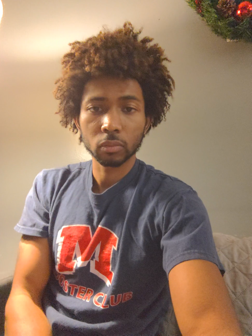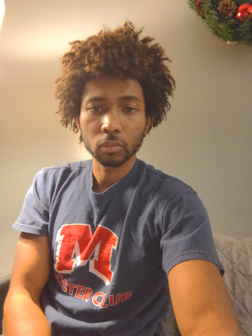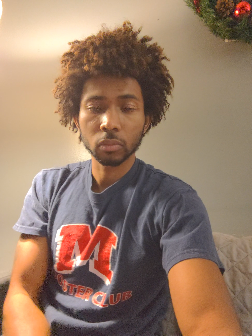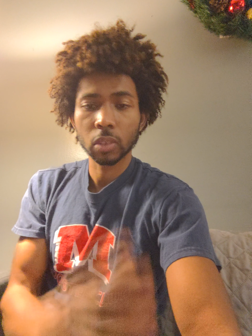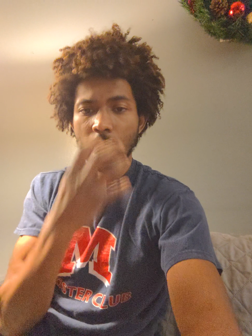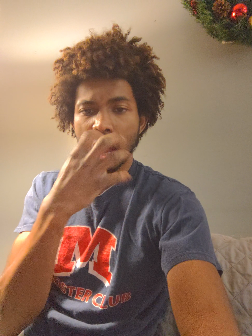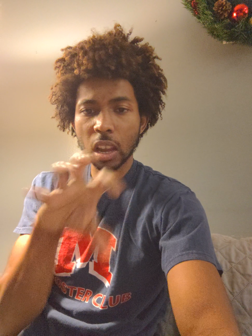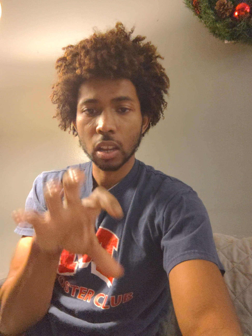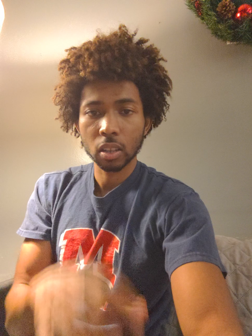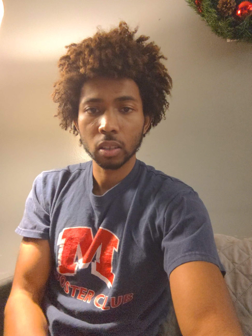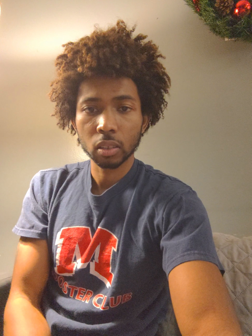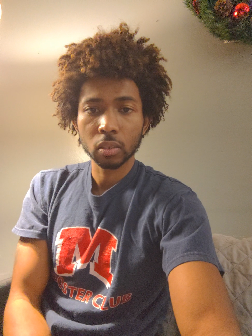hot